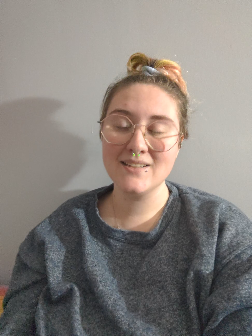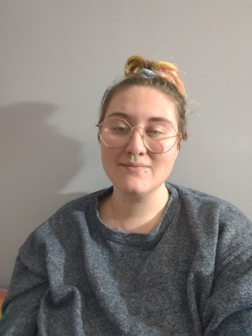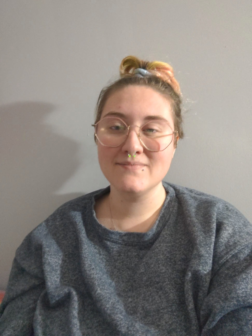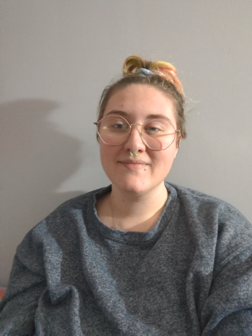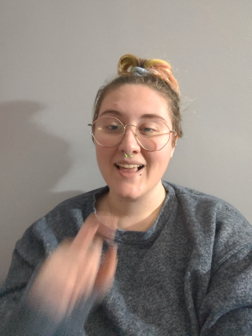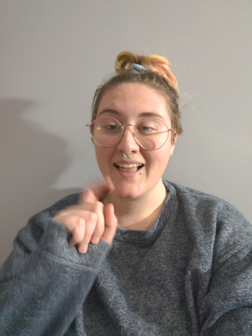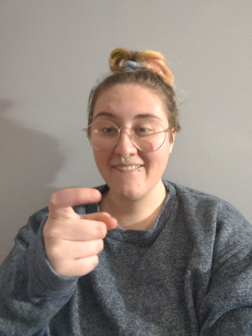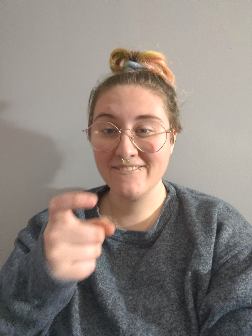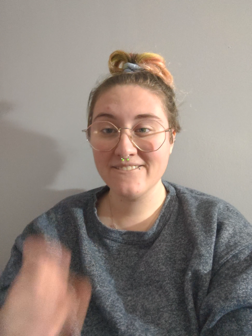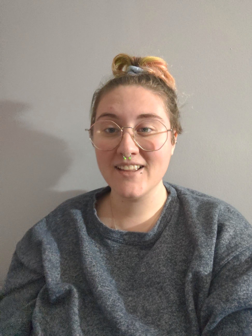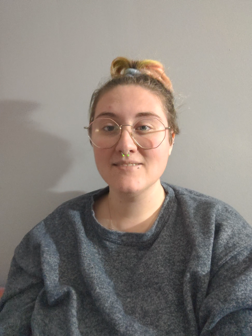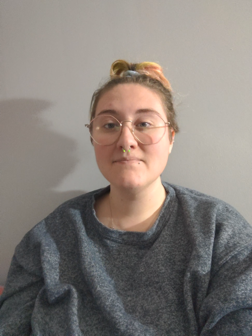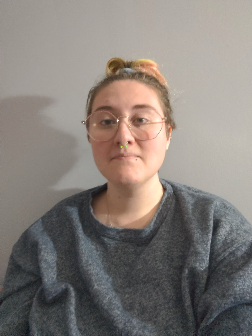gift